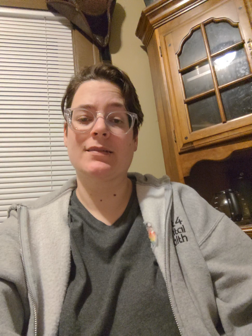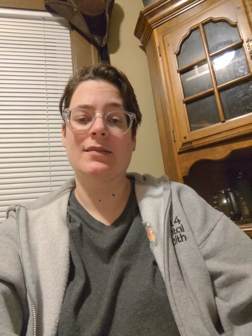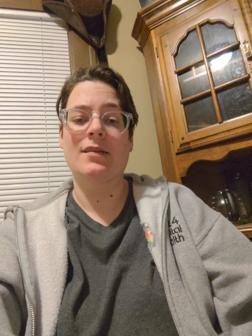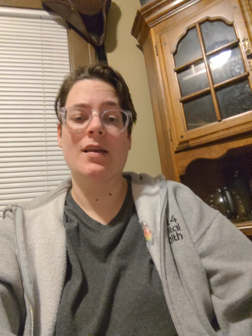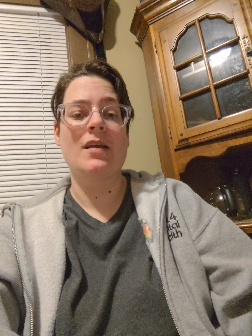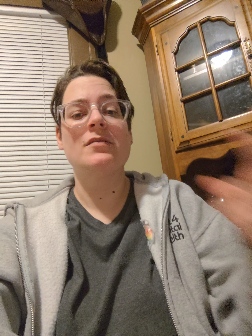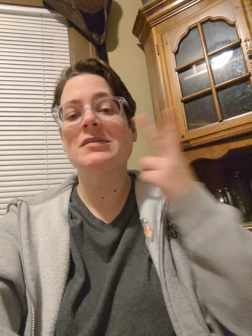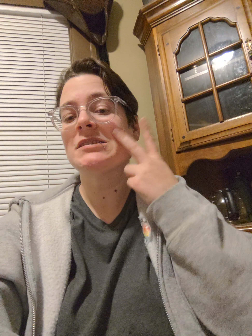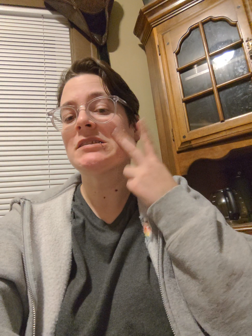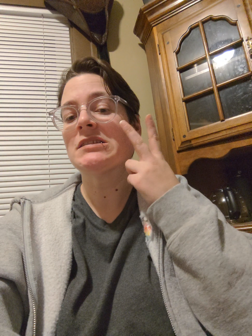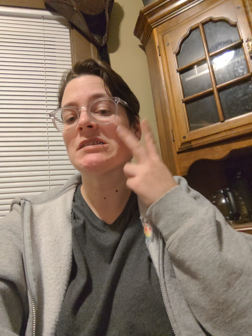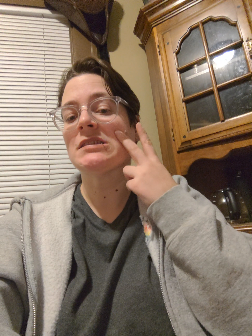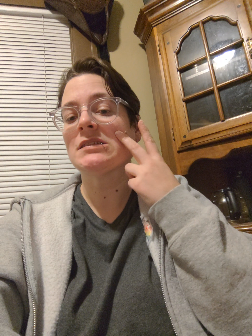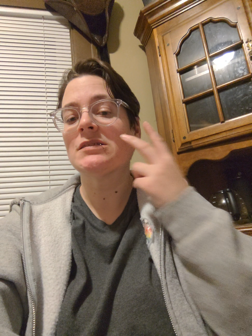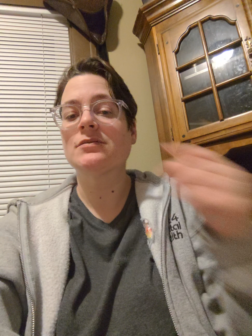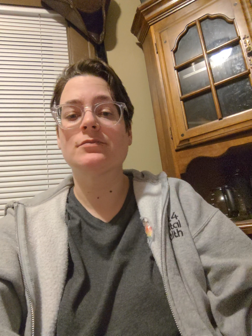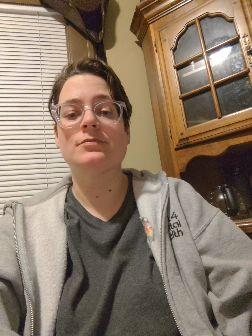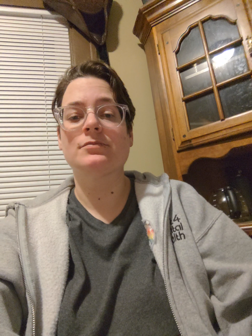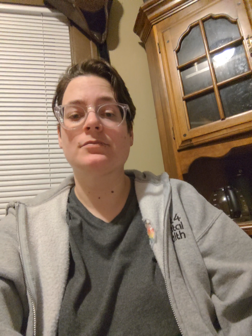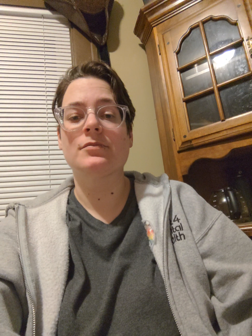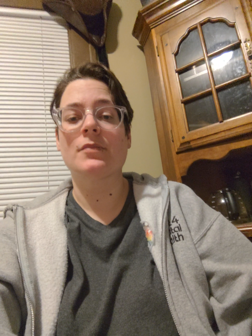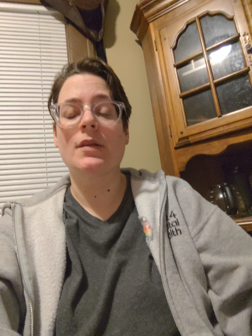see